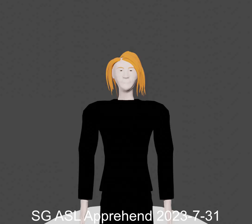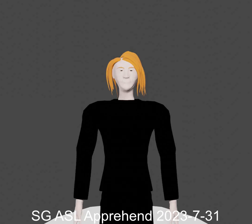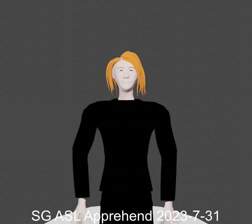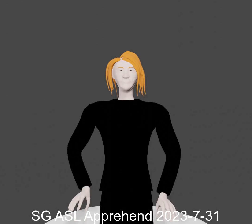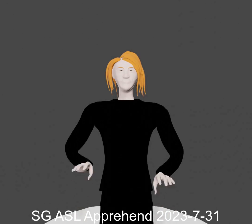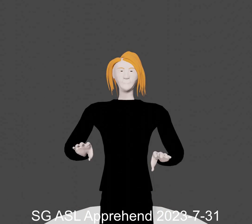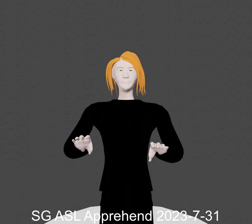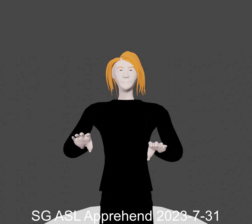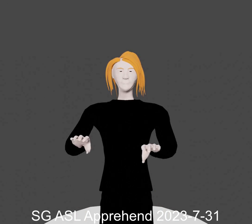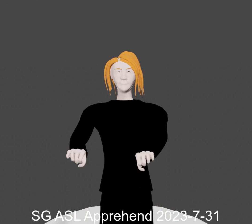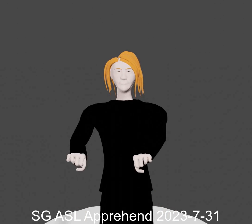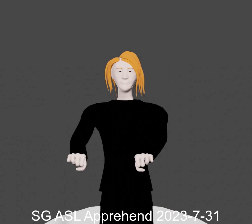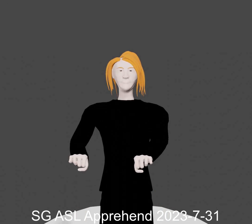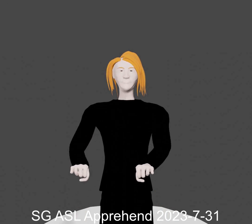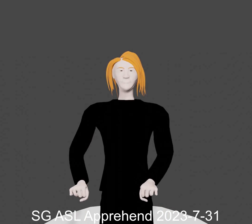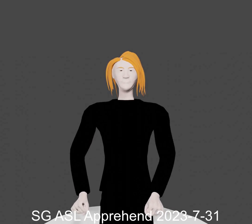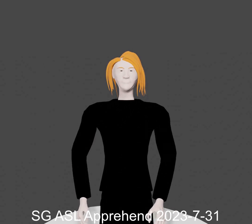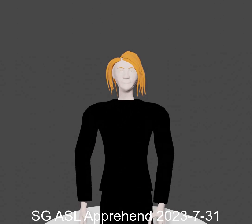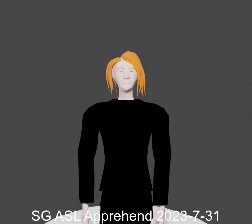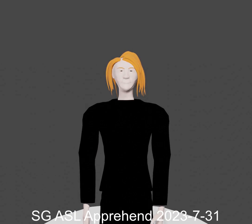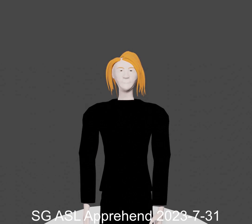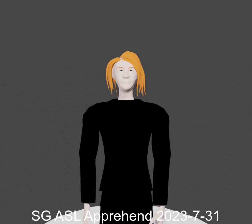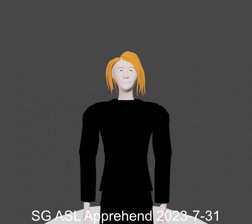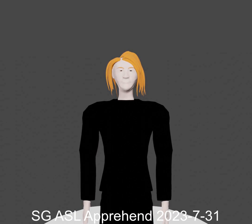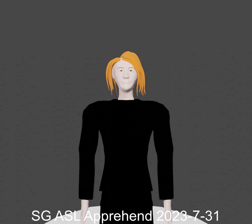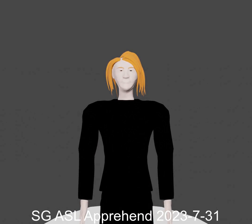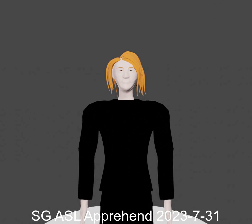Apprehend